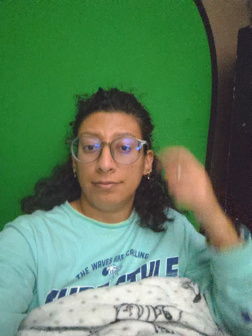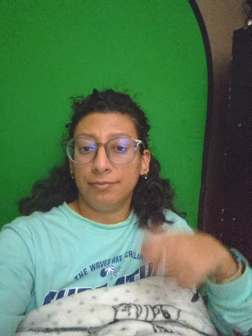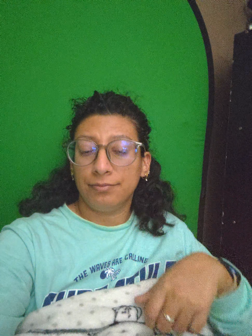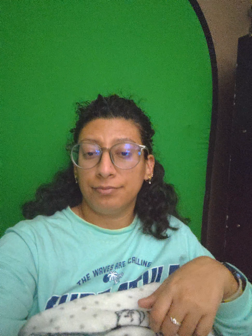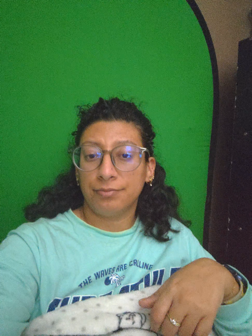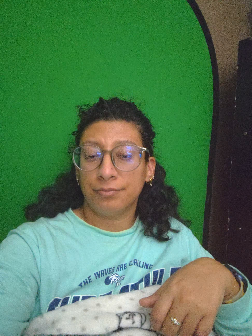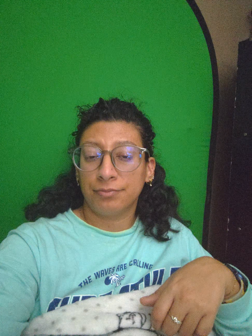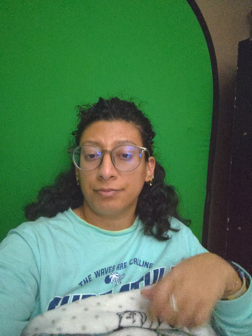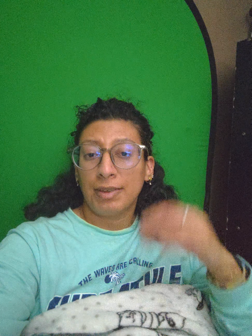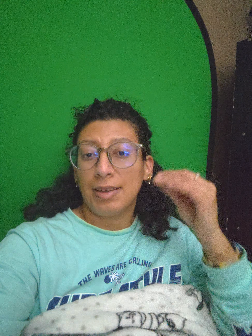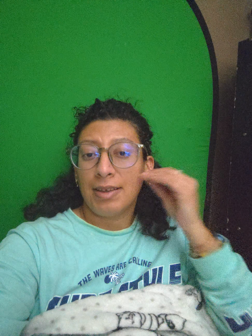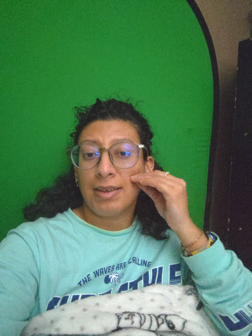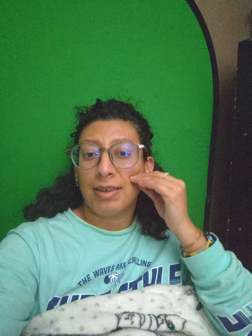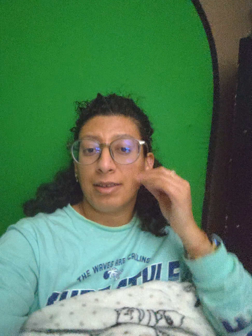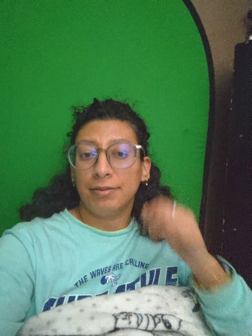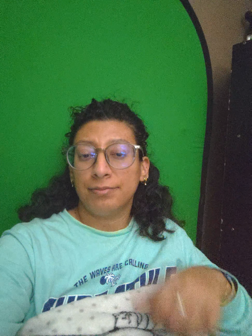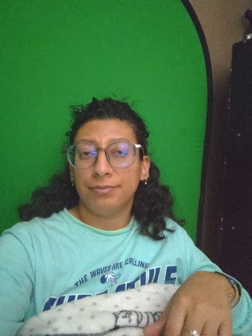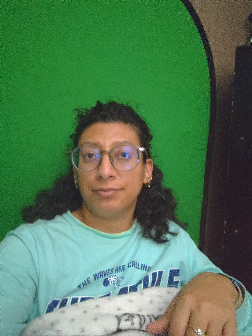kiss